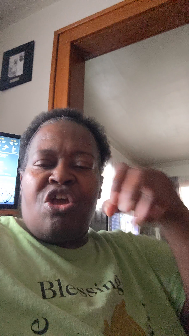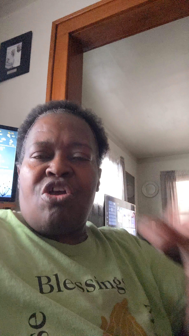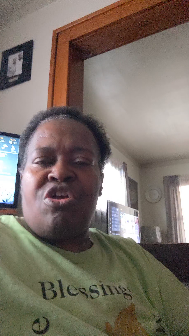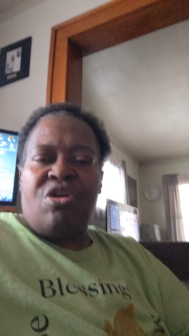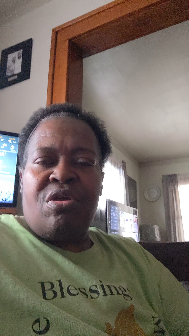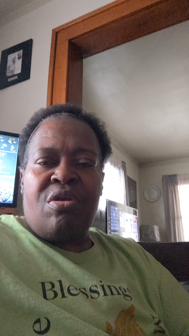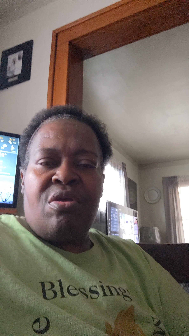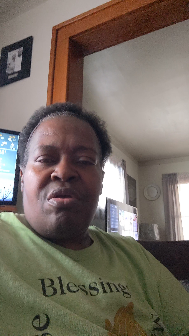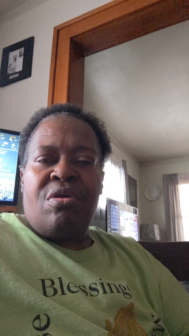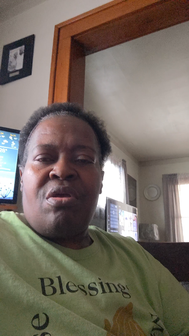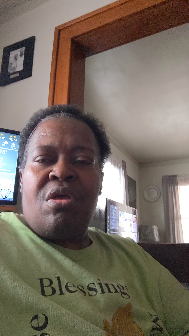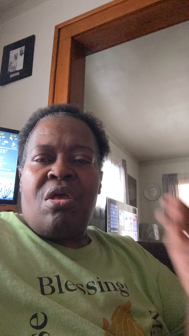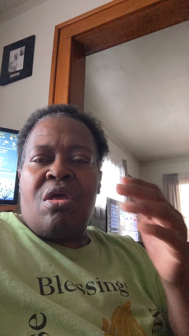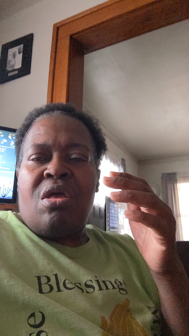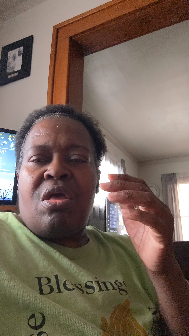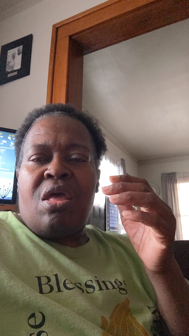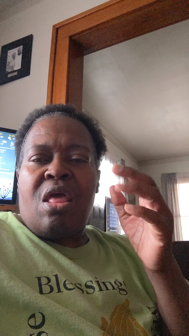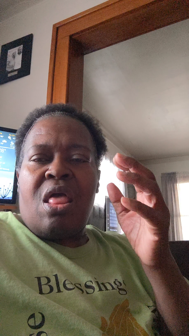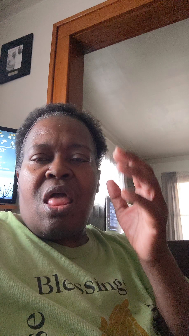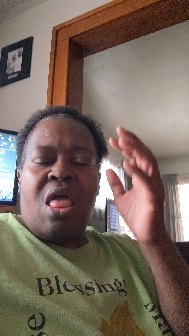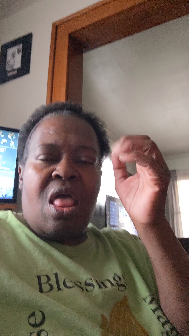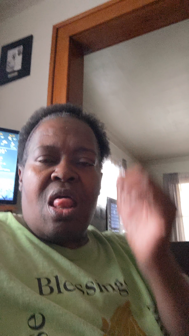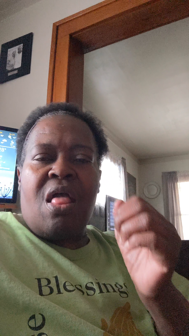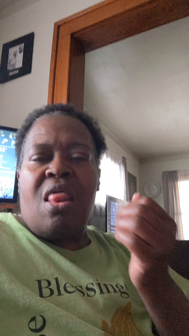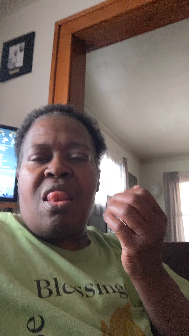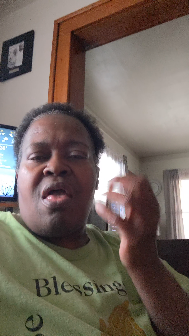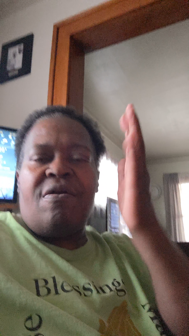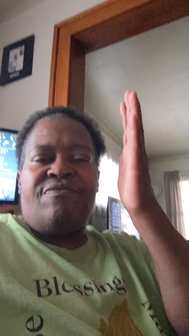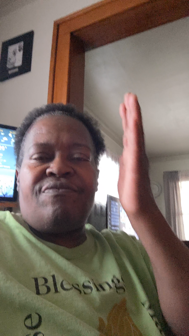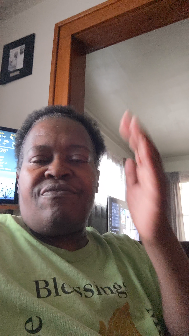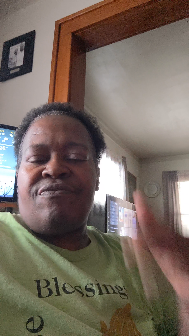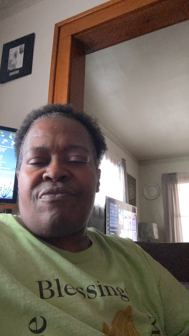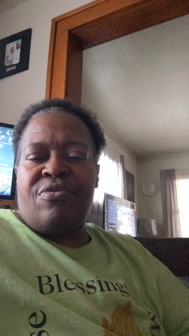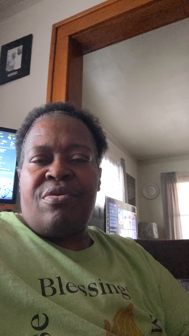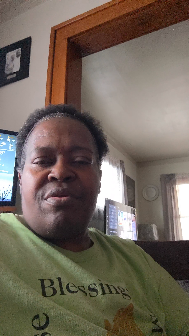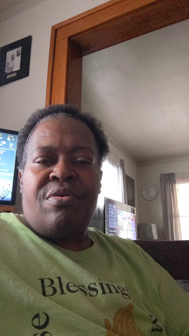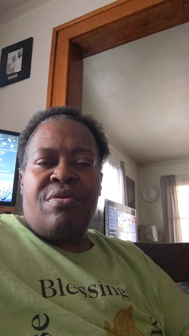gloves